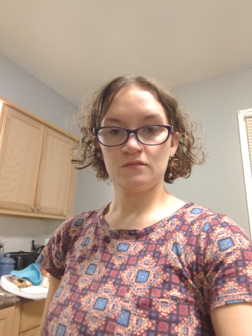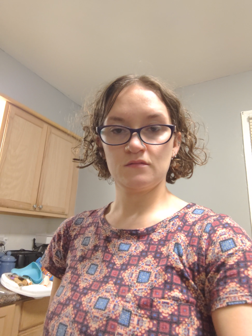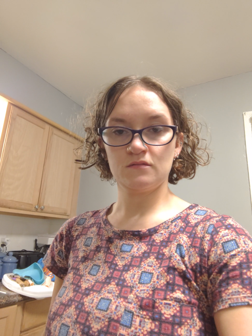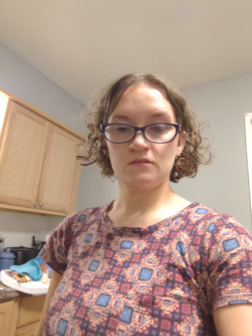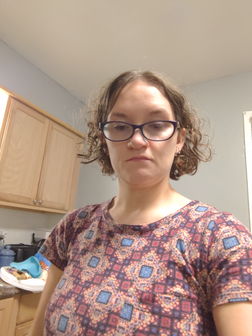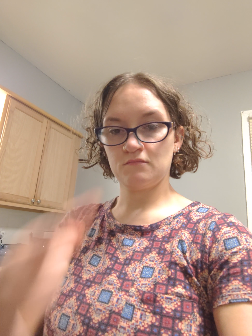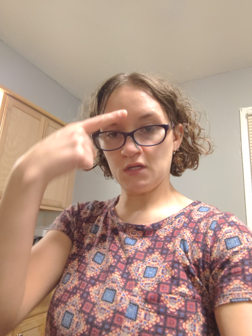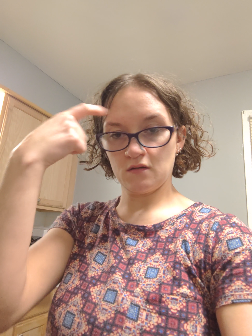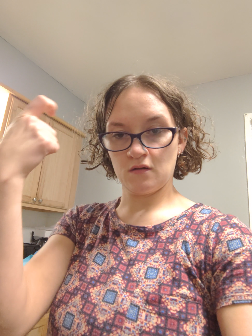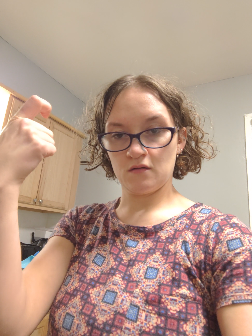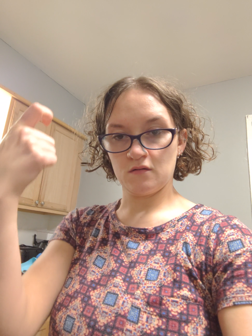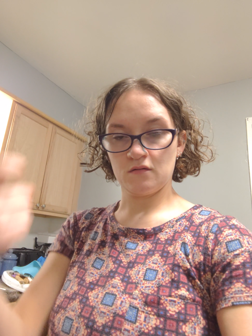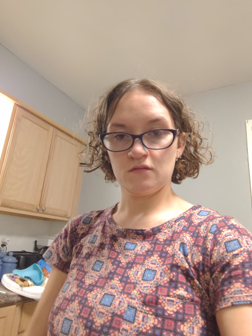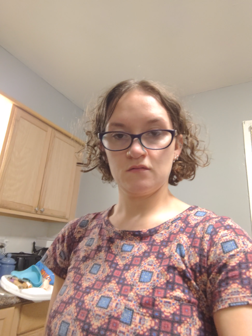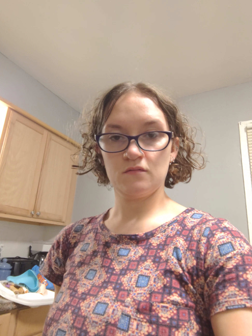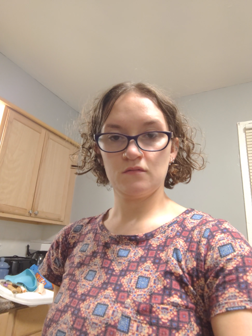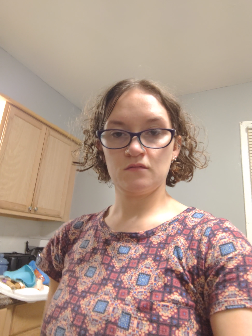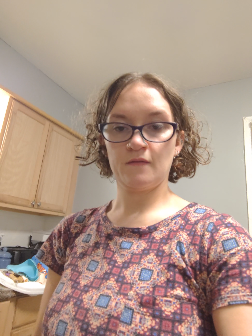because